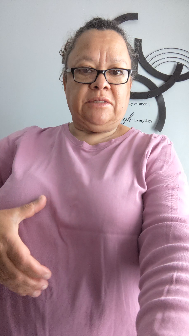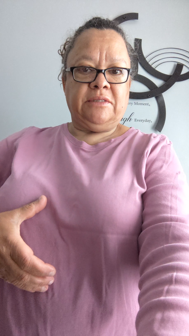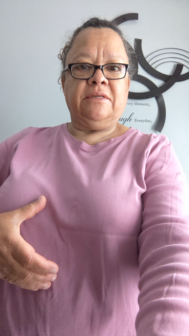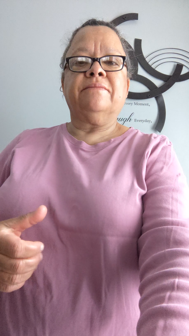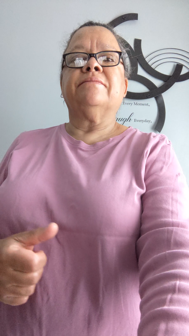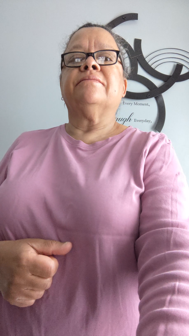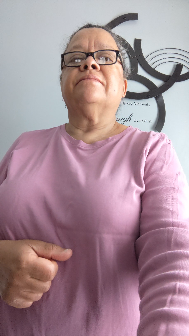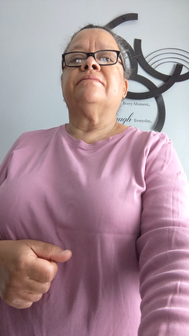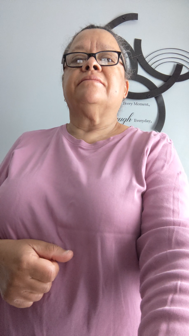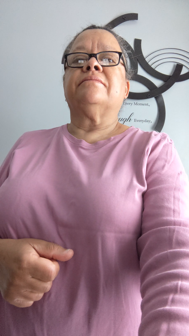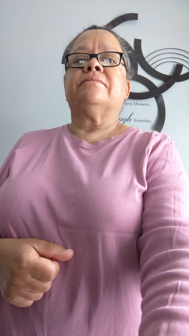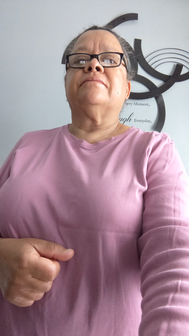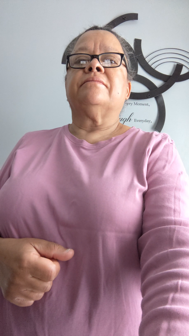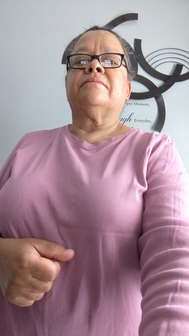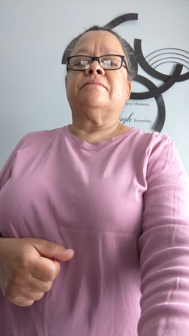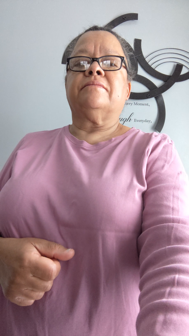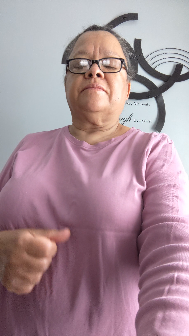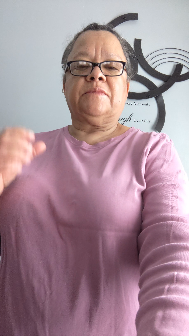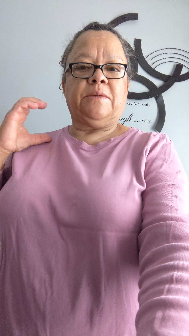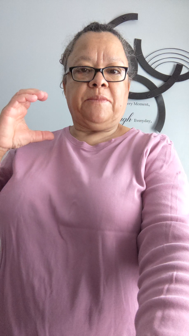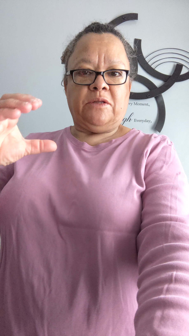bus